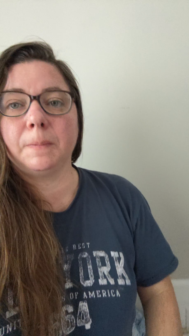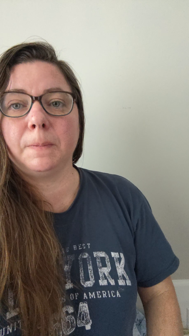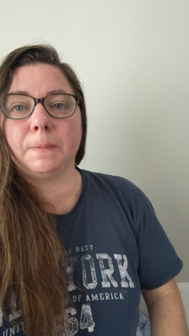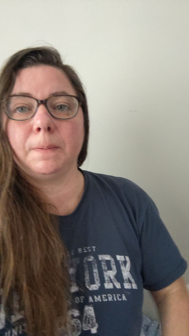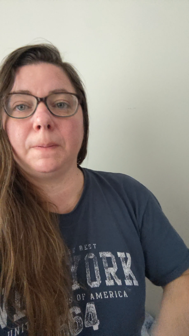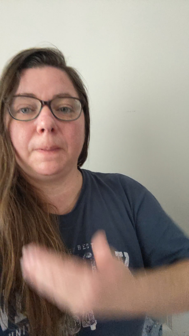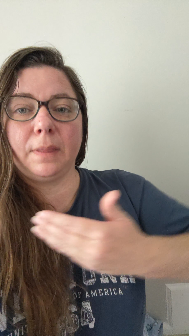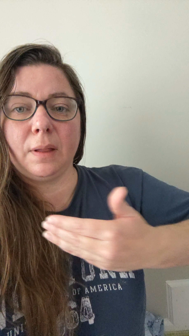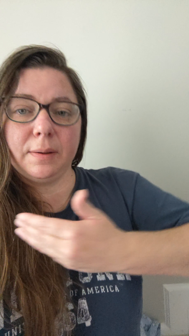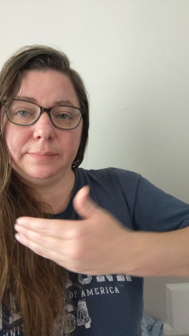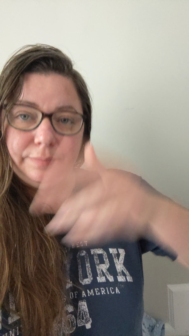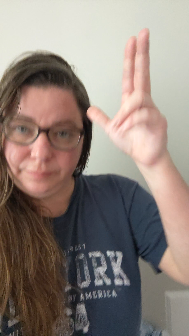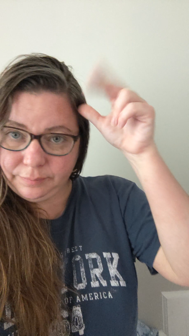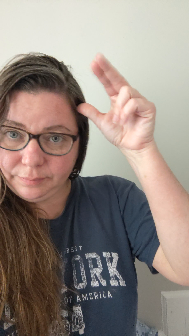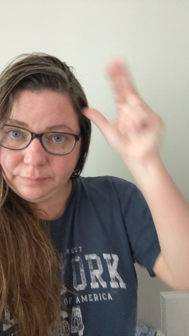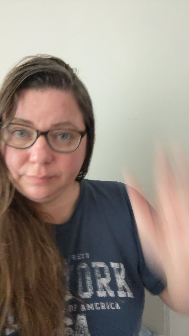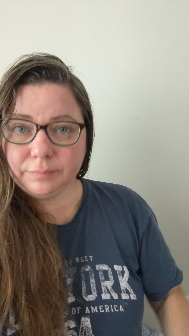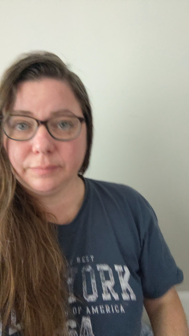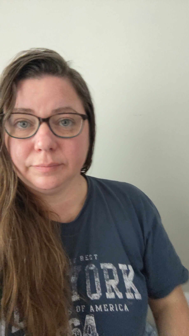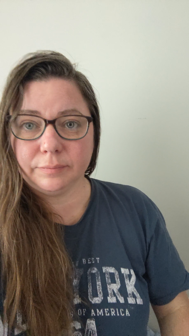pony